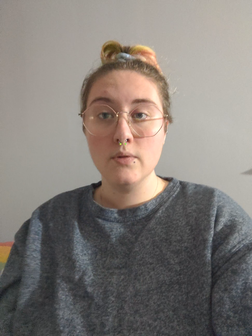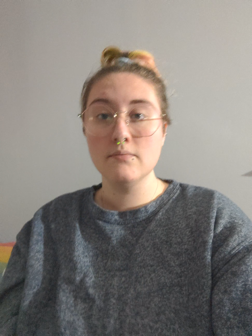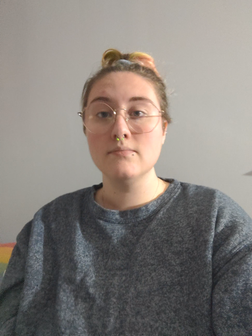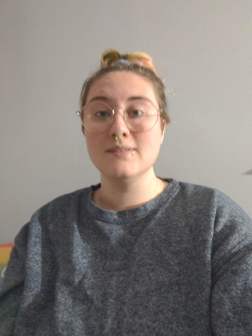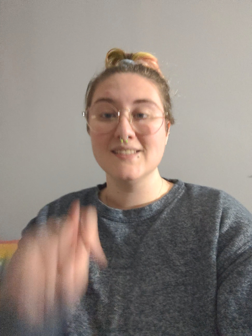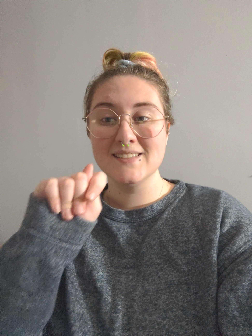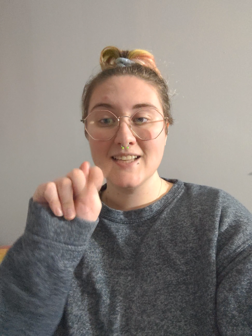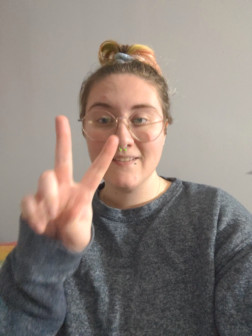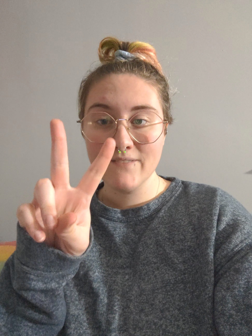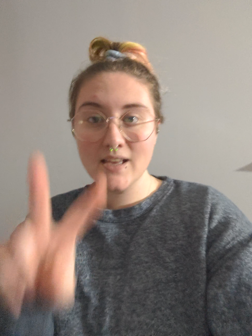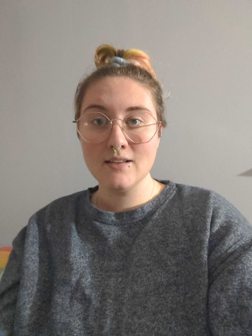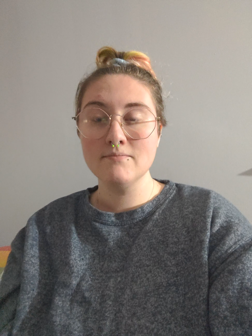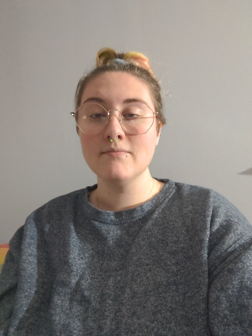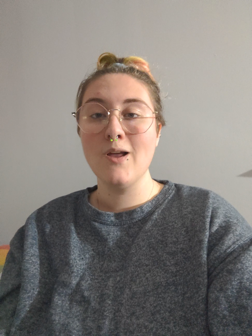TV